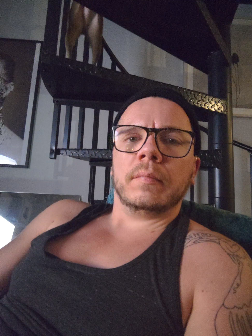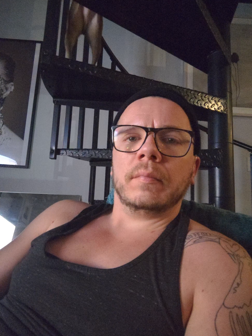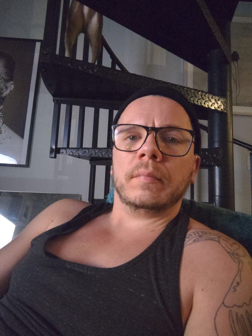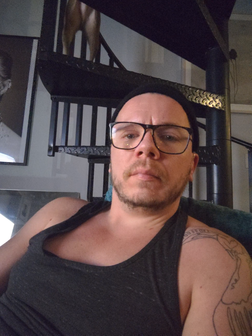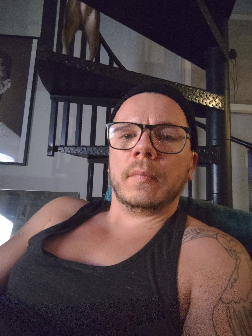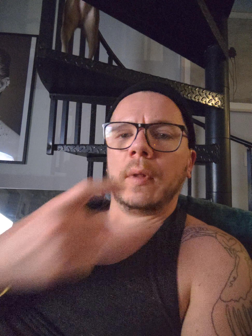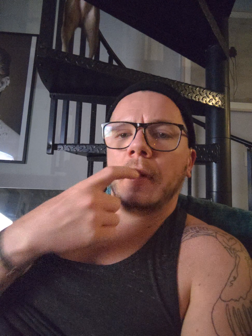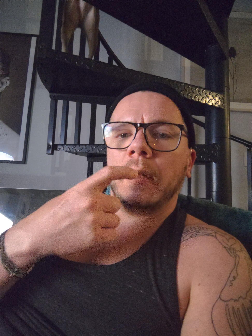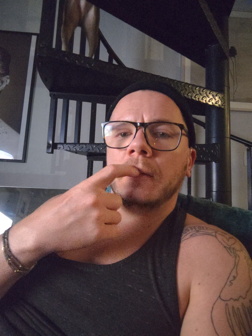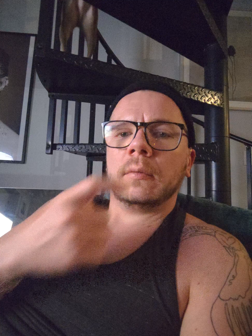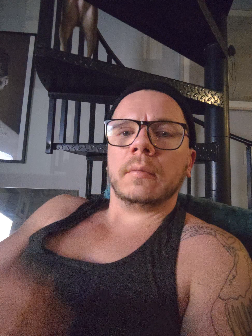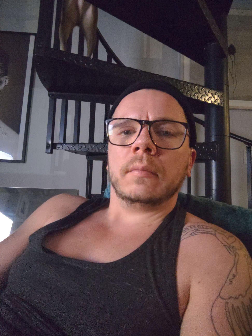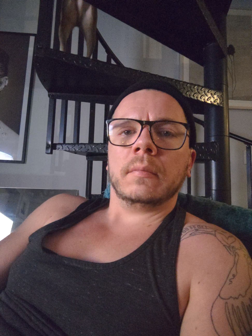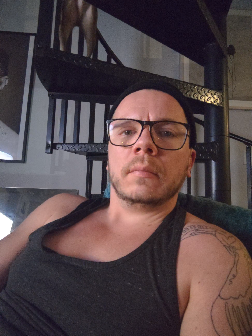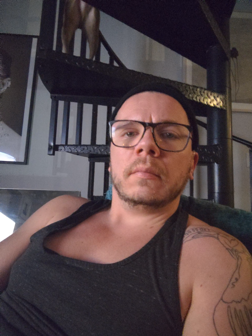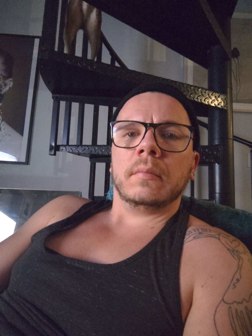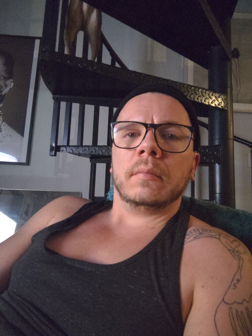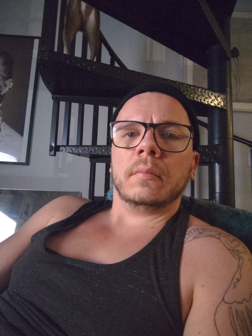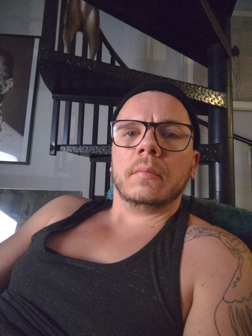window